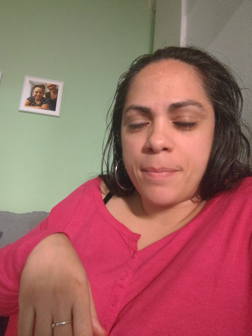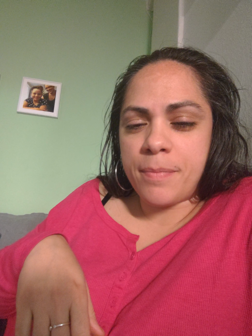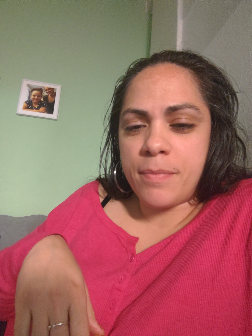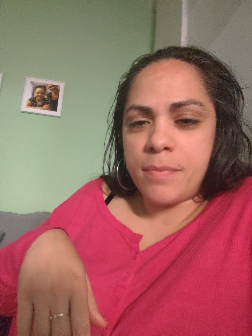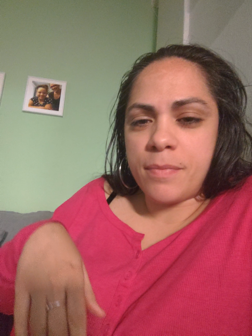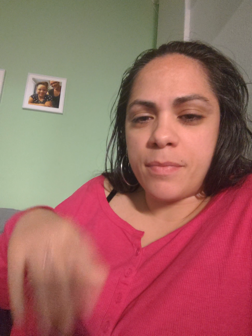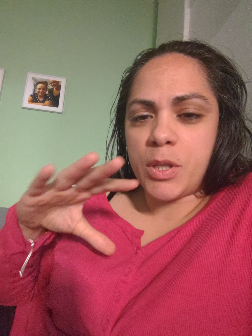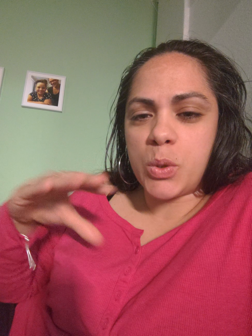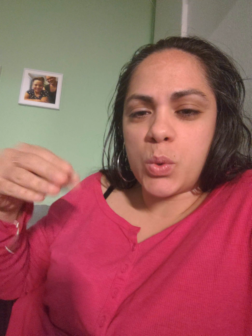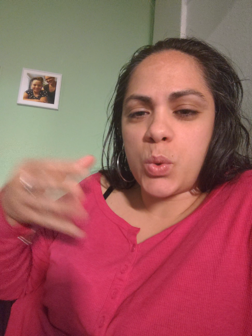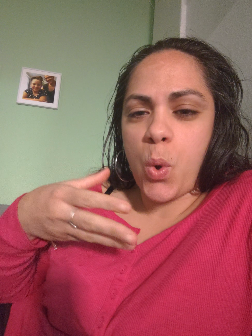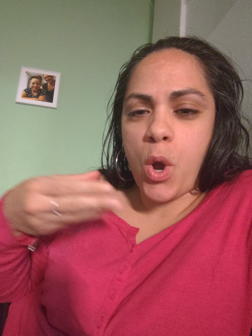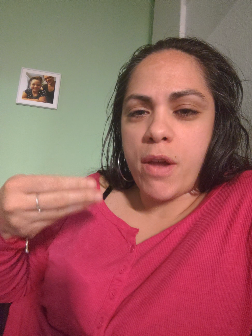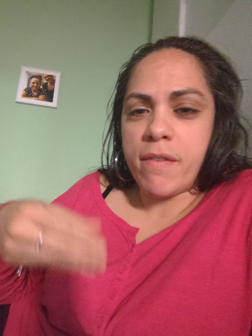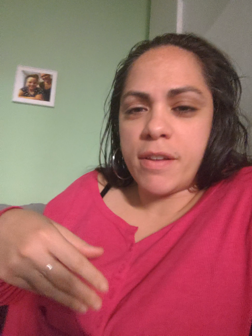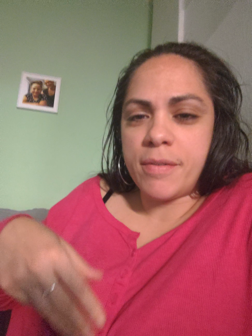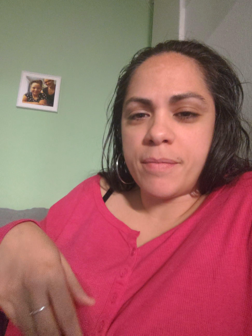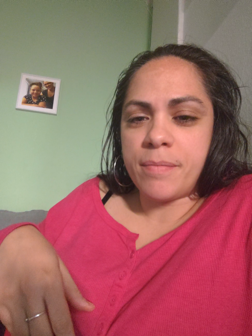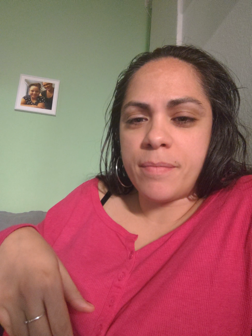story